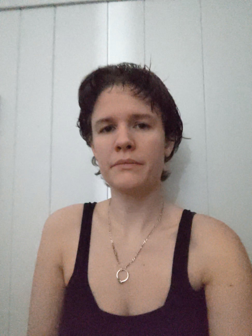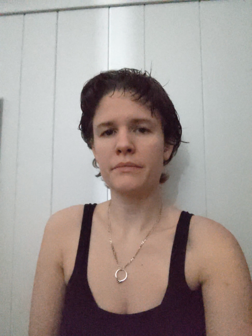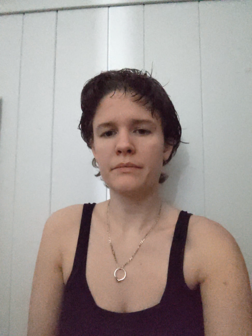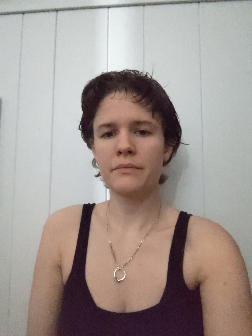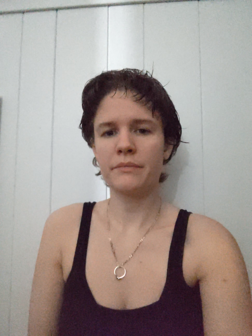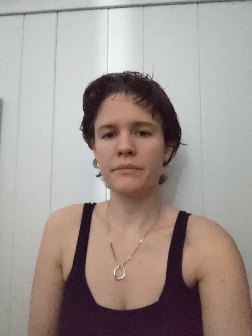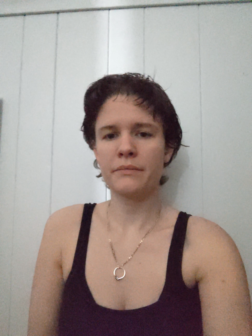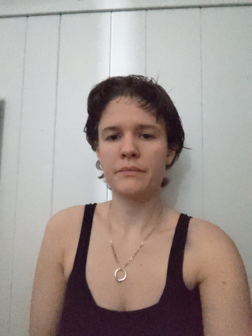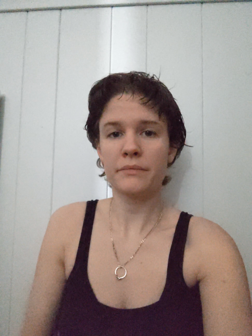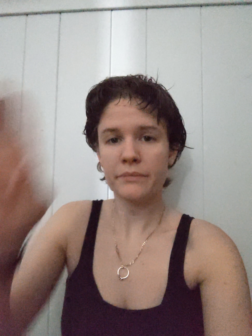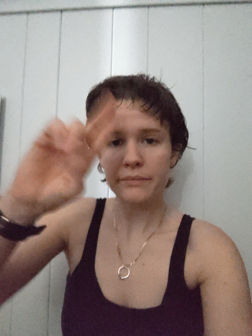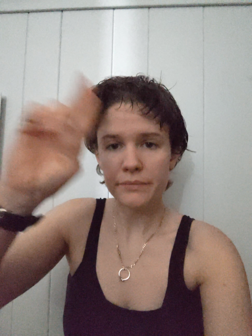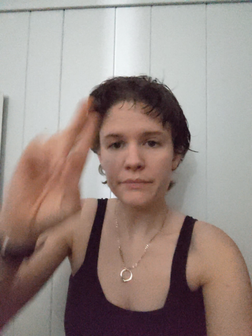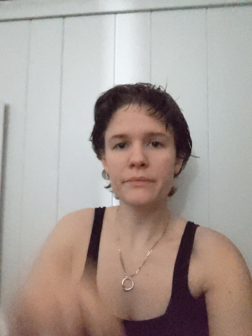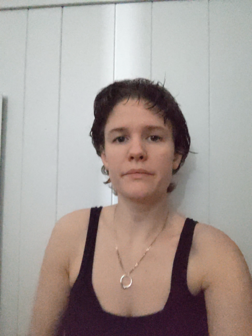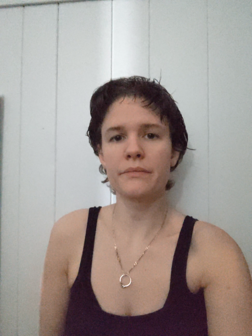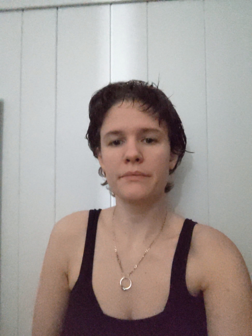uncle